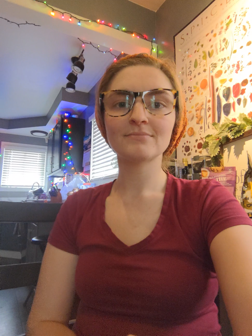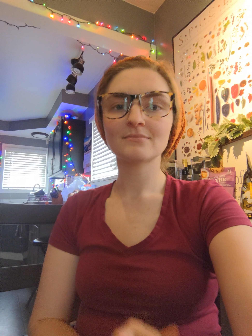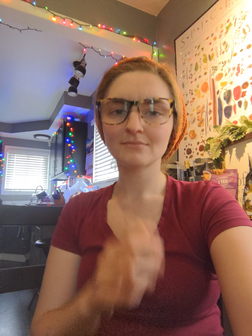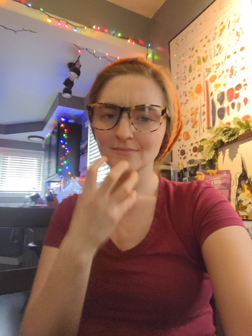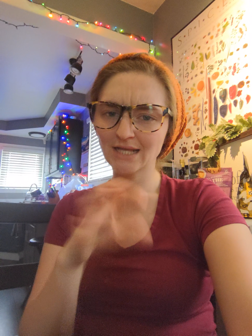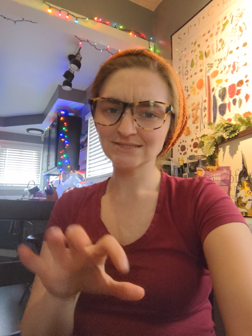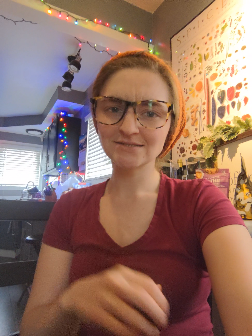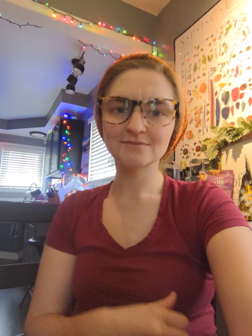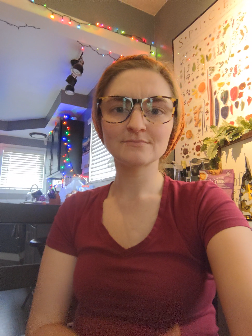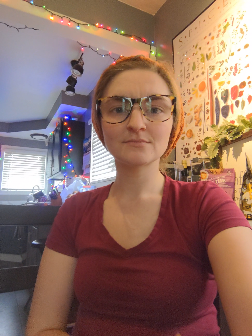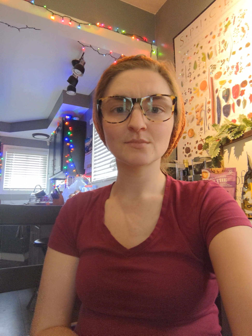hot